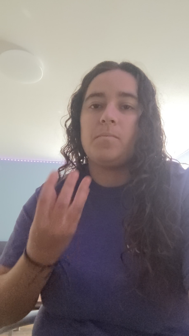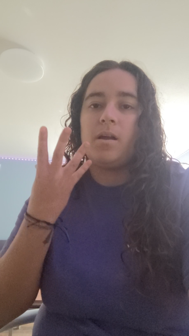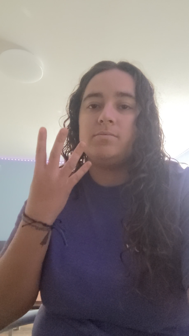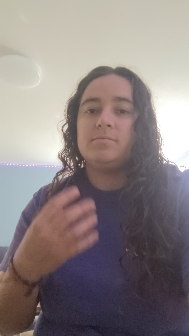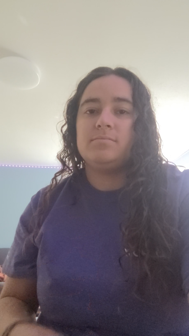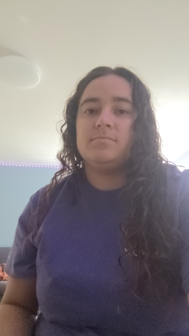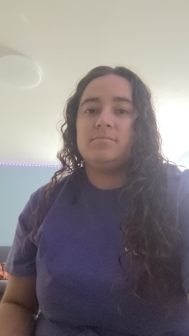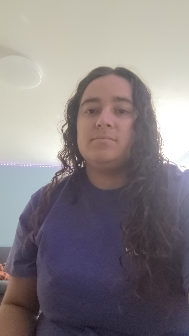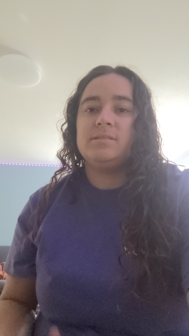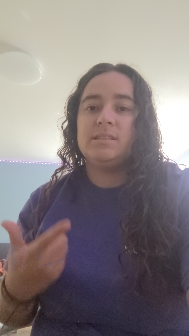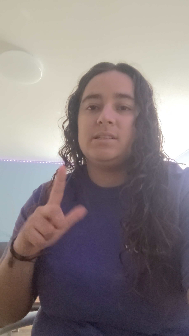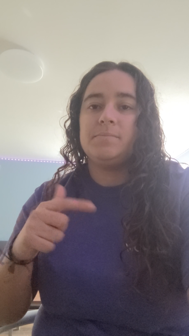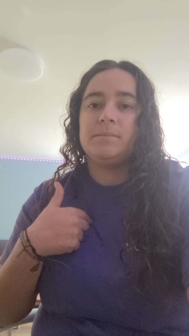let me